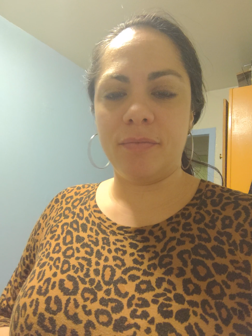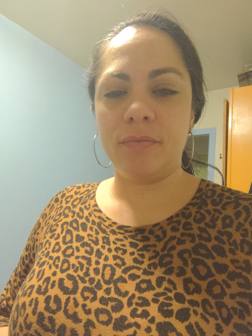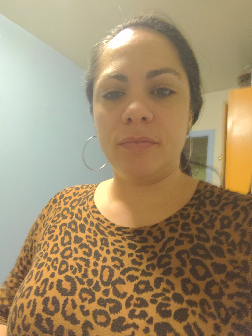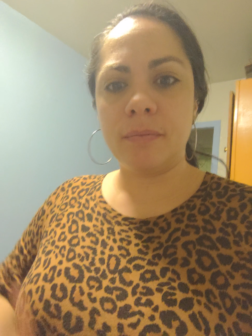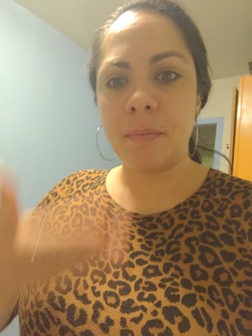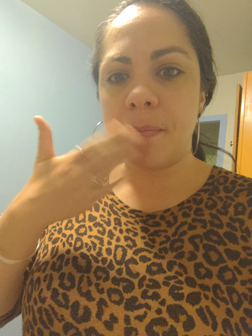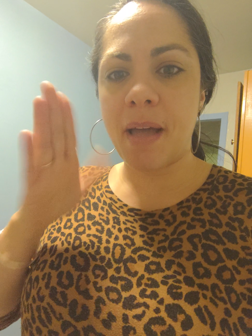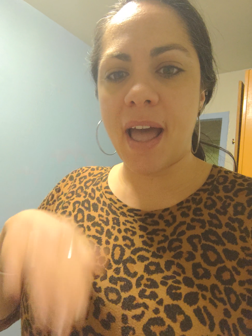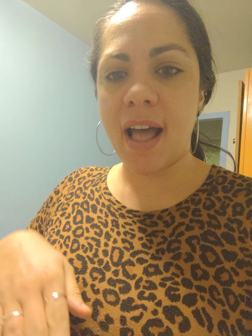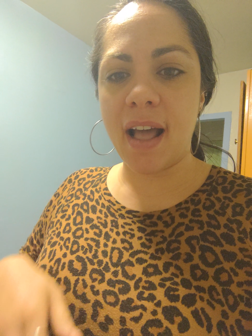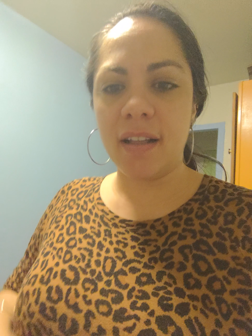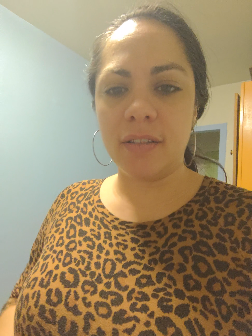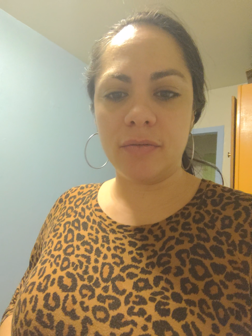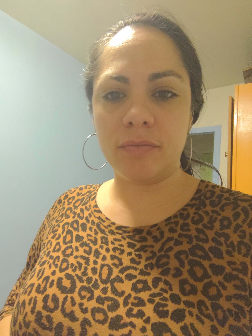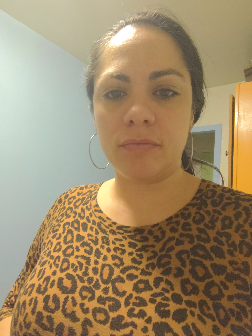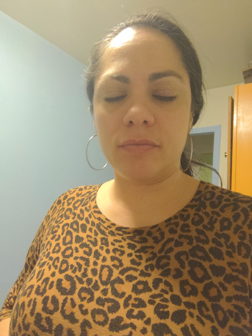bad